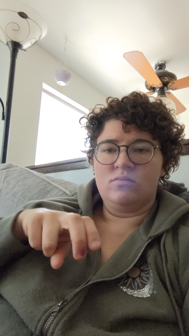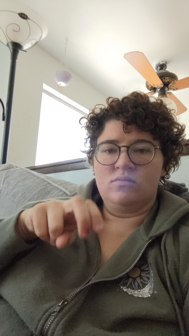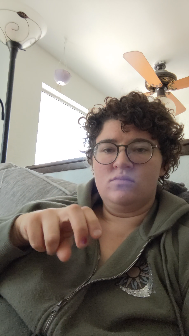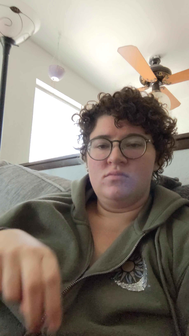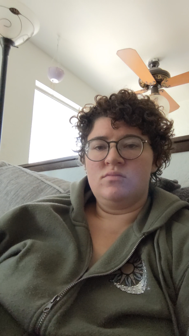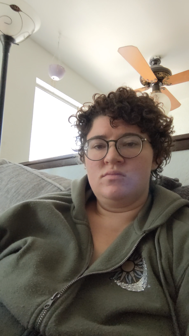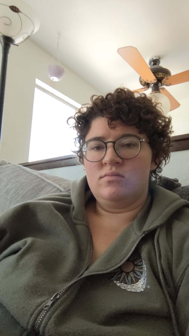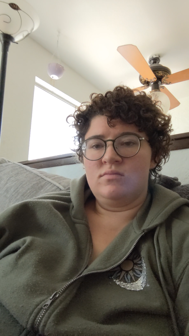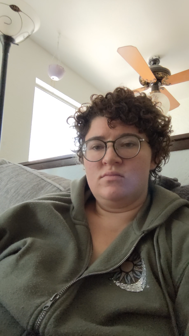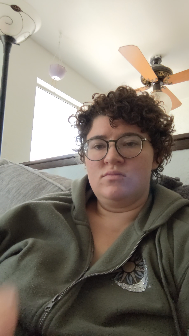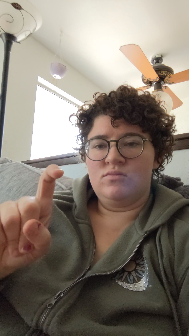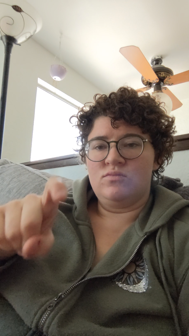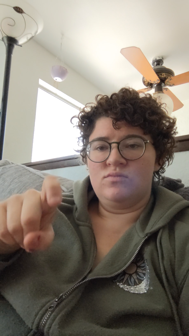should